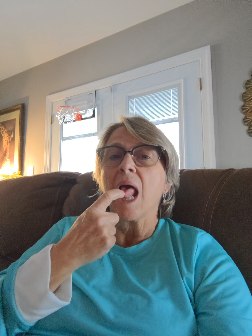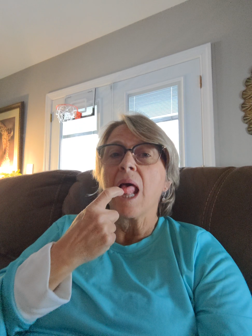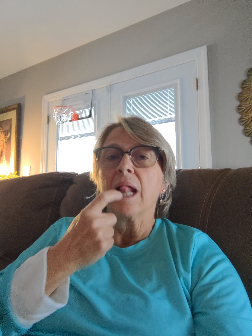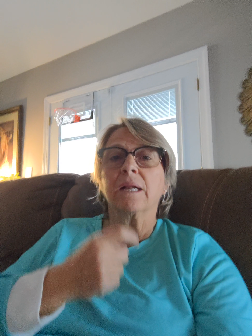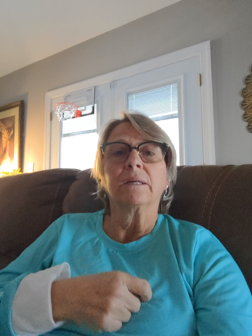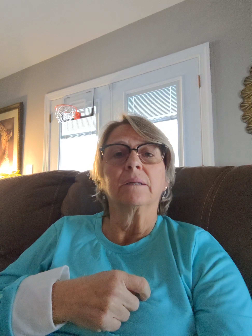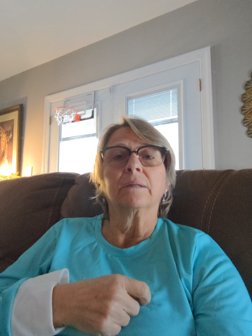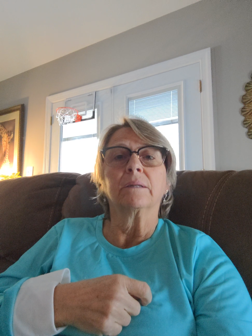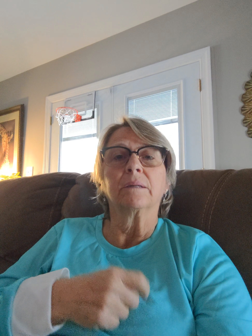tongue